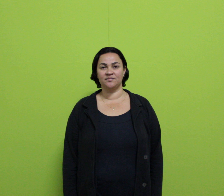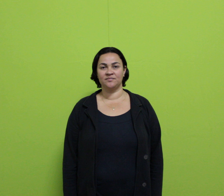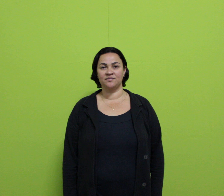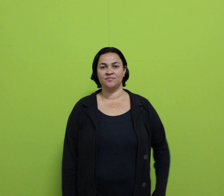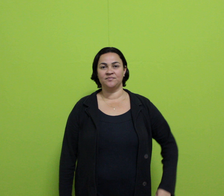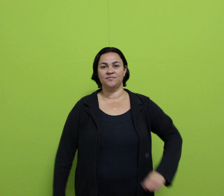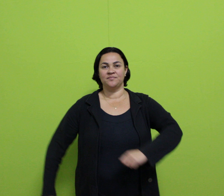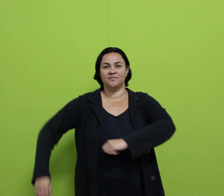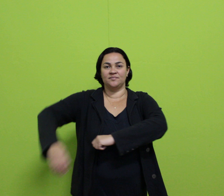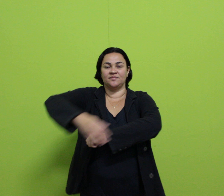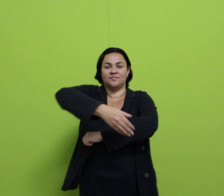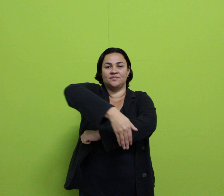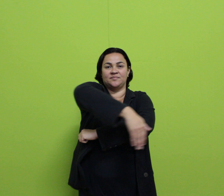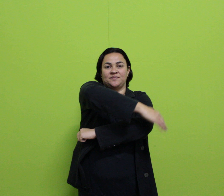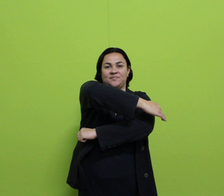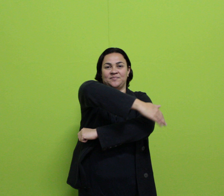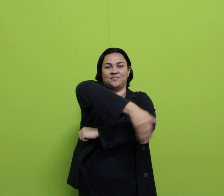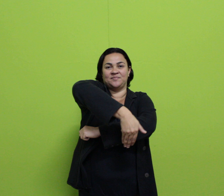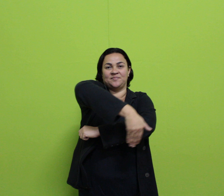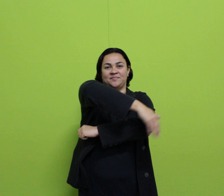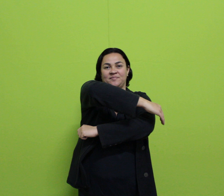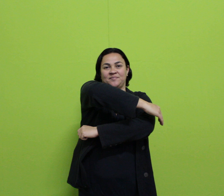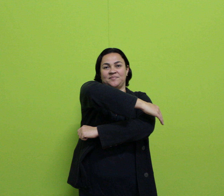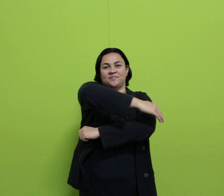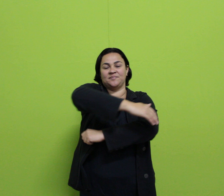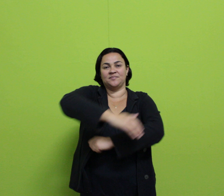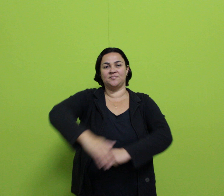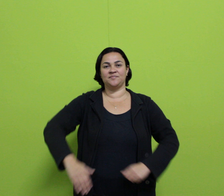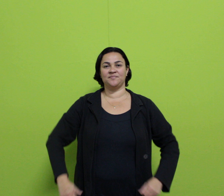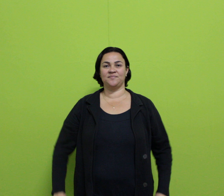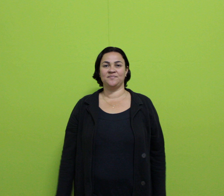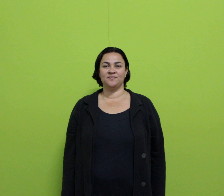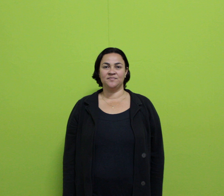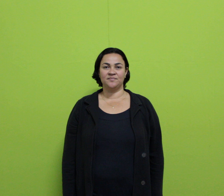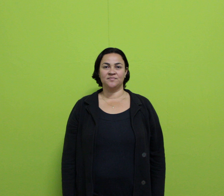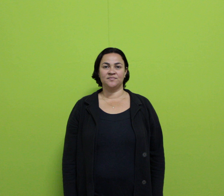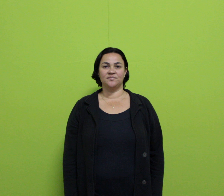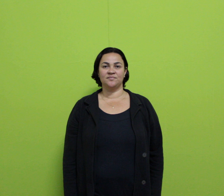esquina